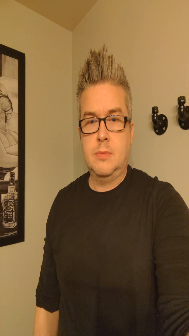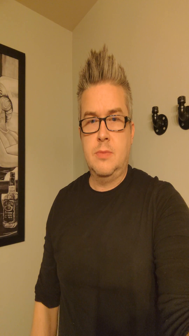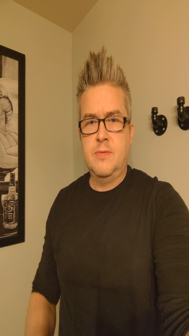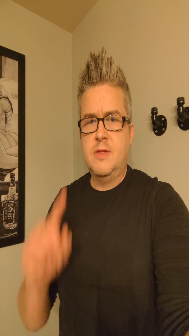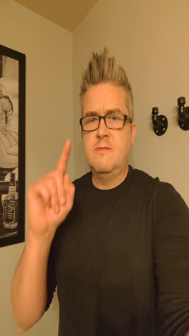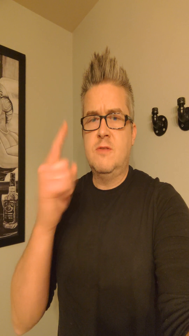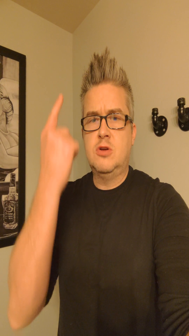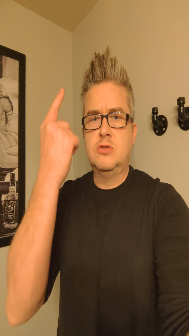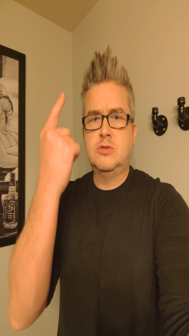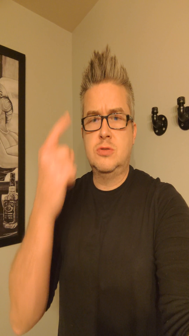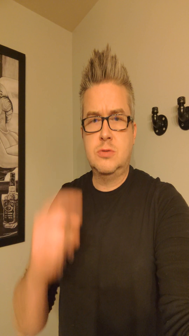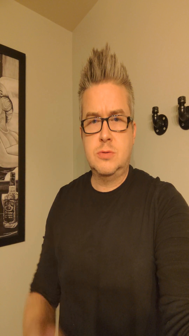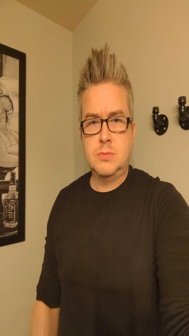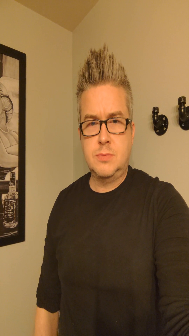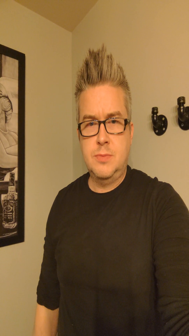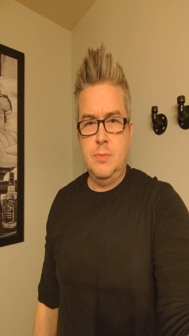first